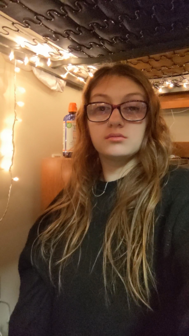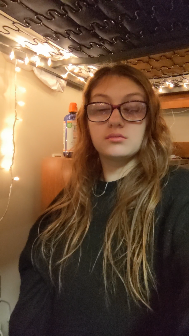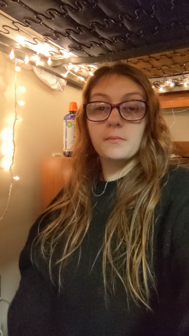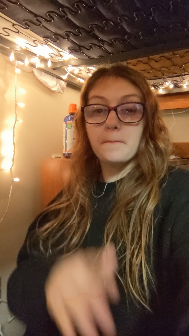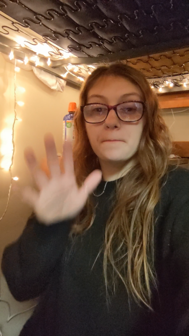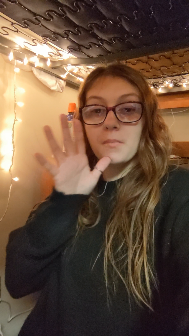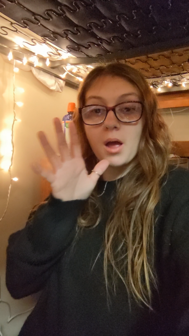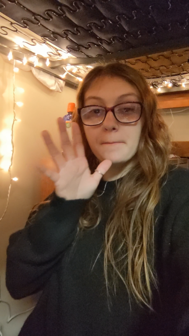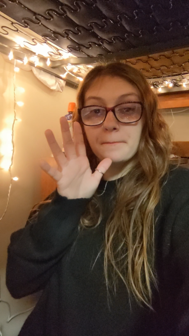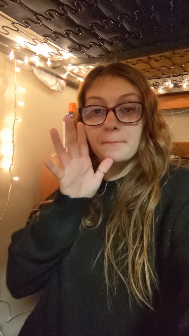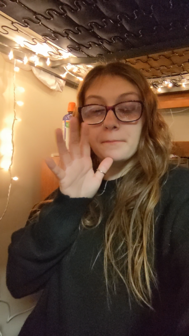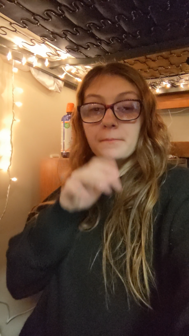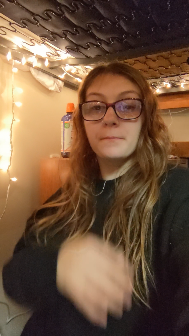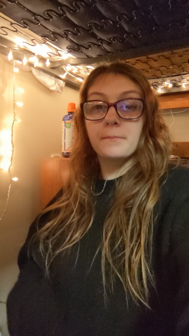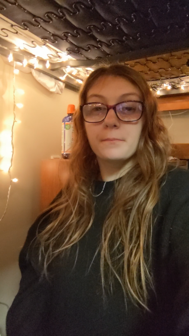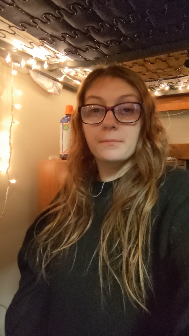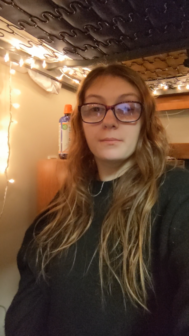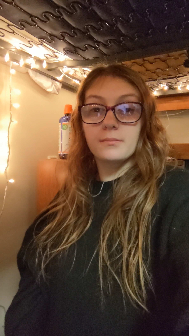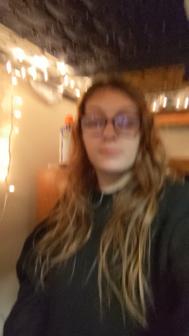mommy